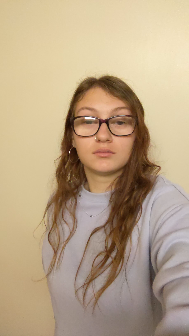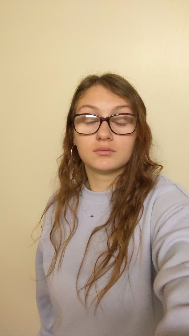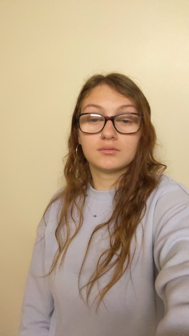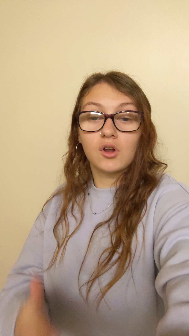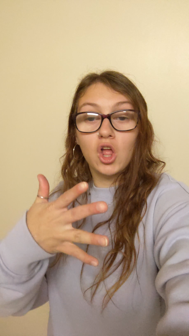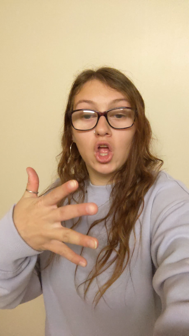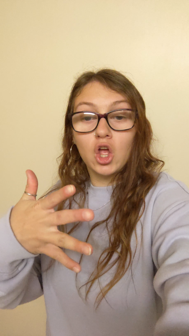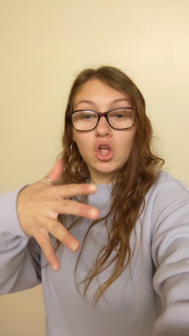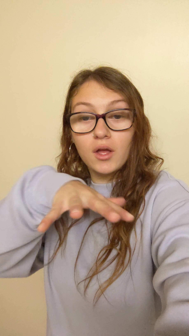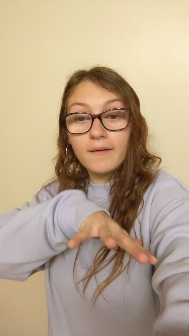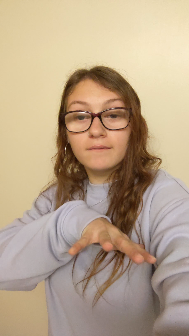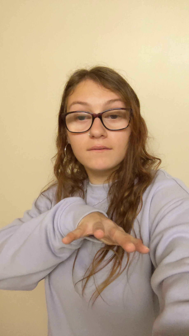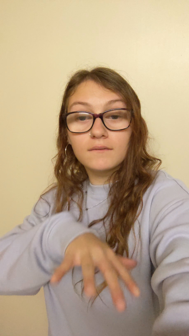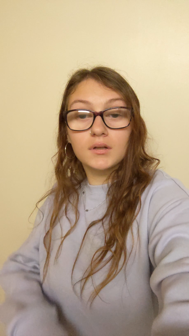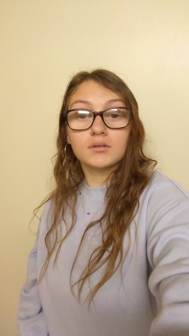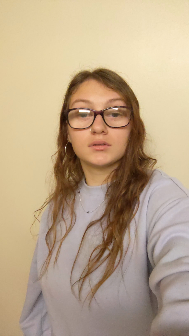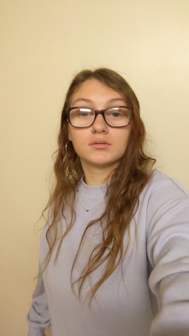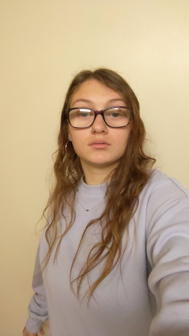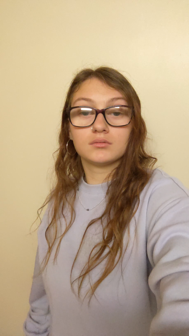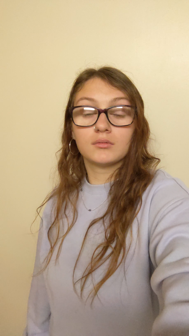cover